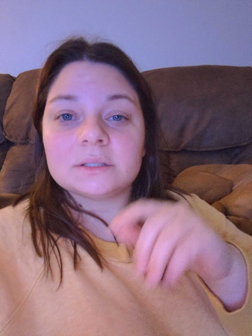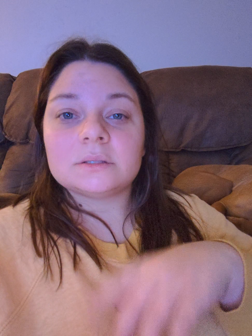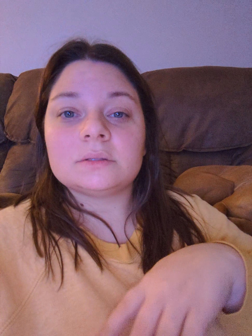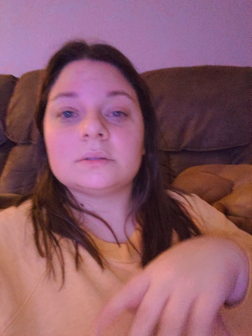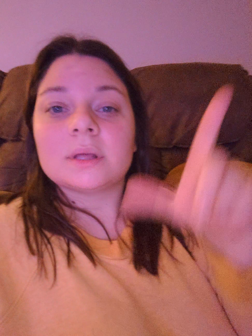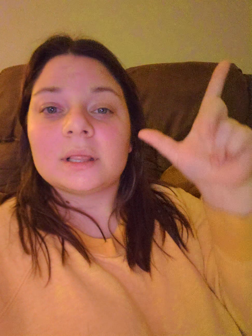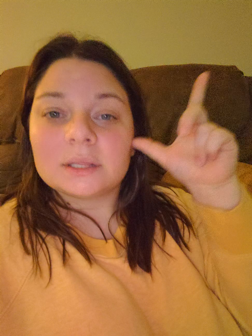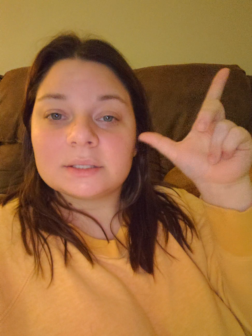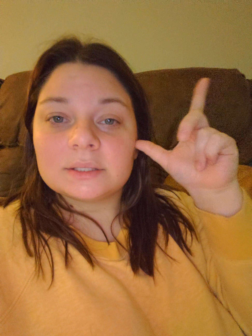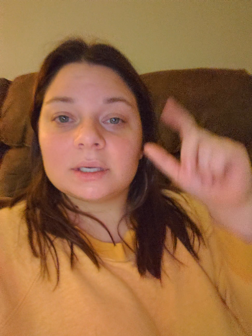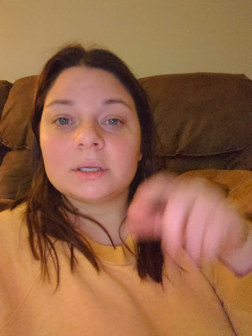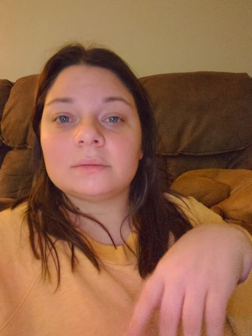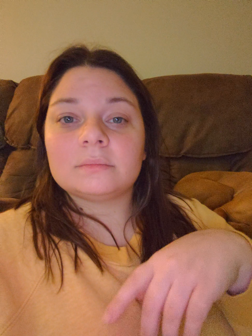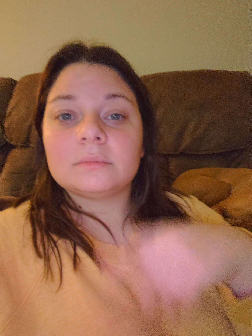listen